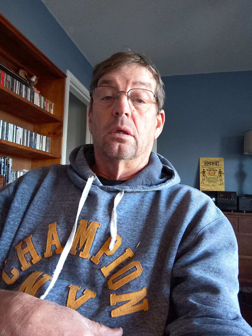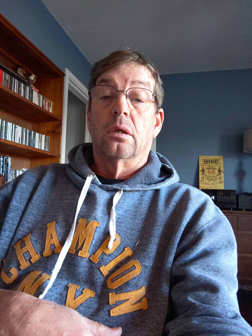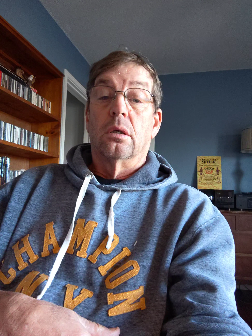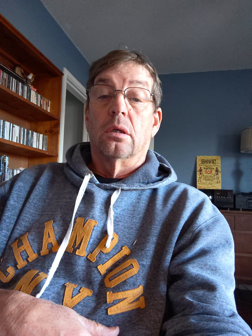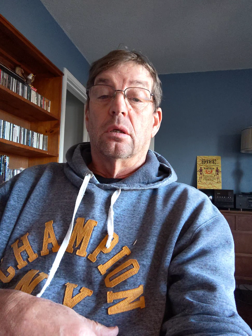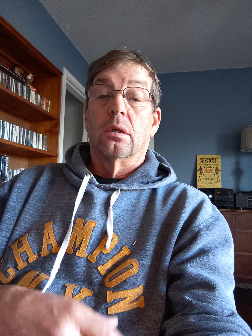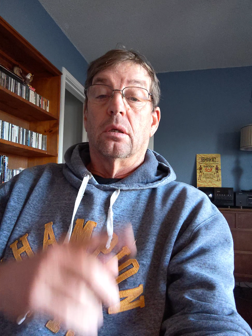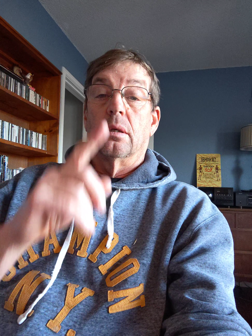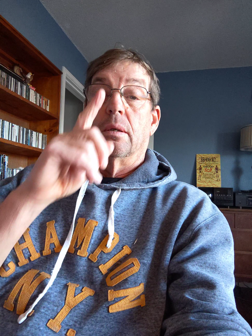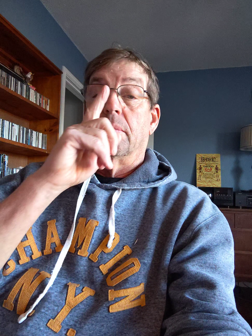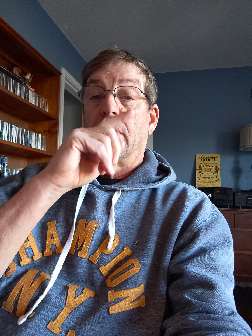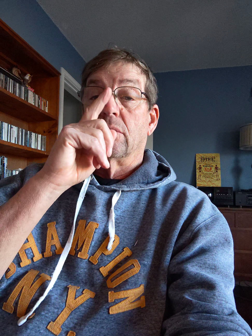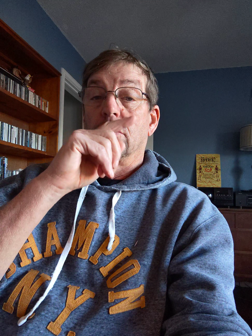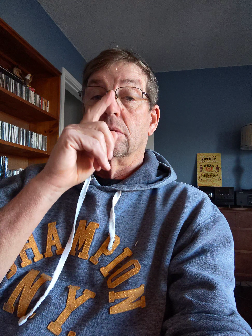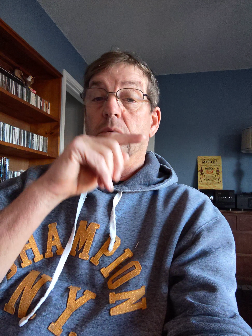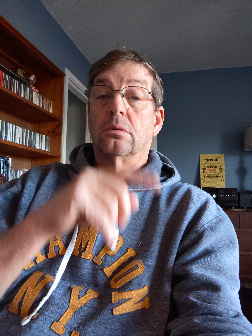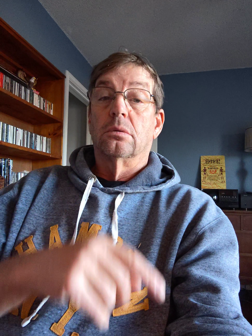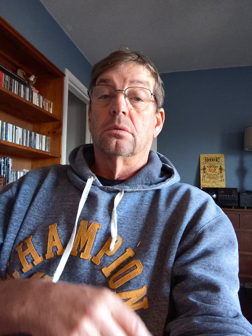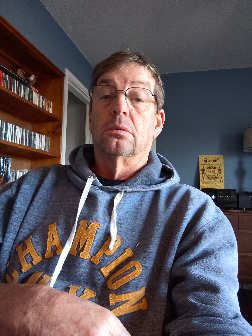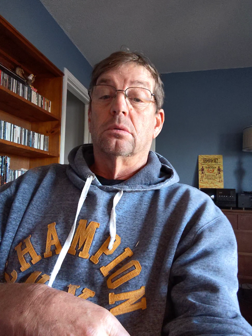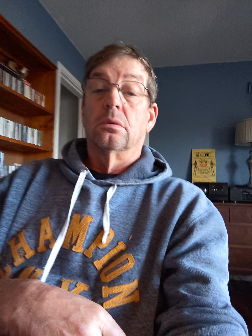mouse